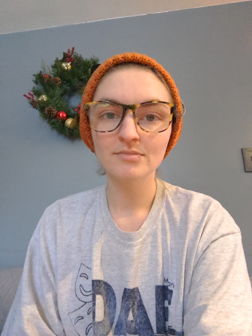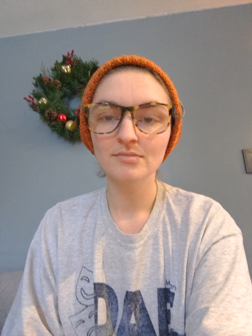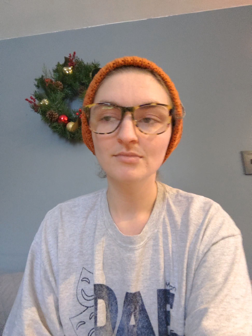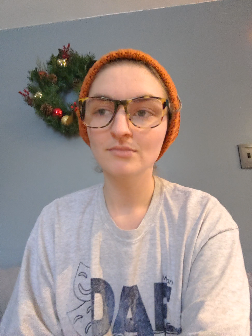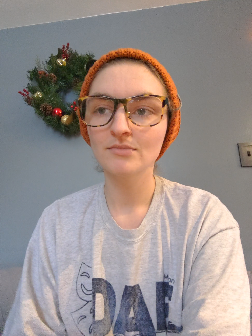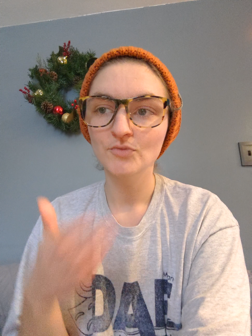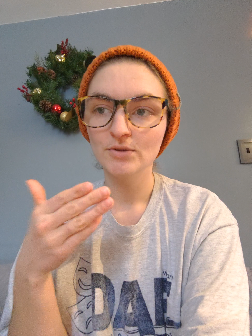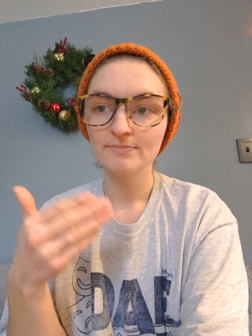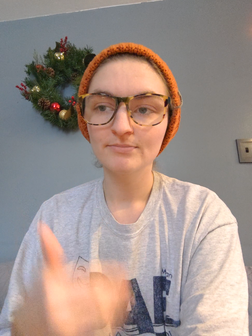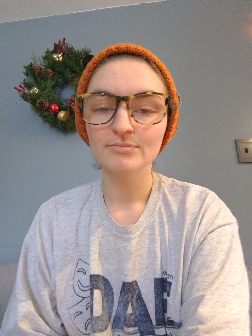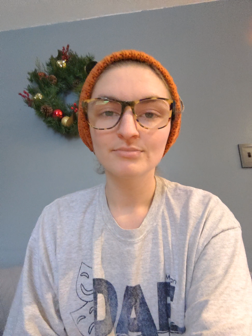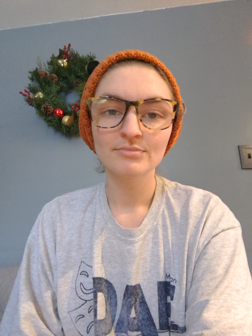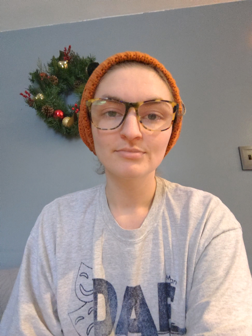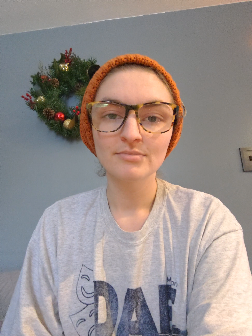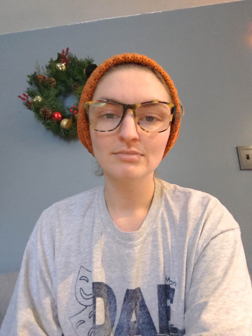flag